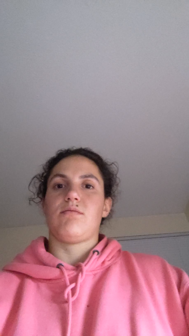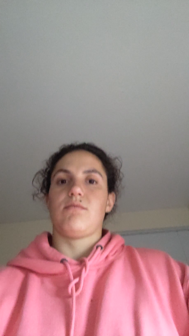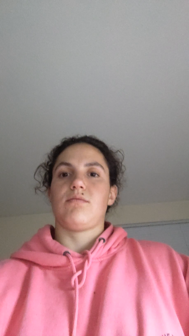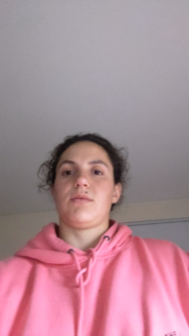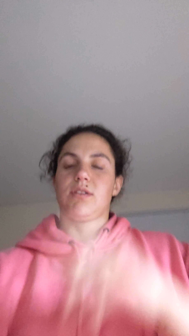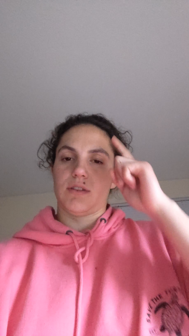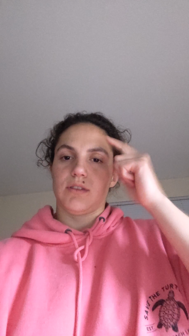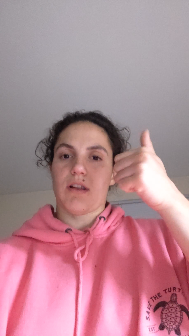dime